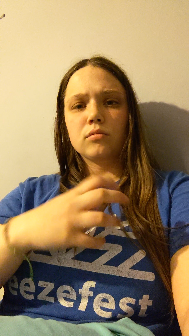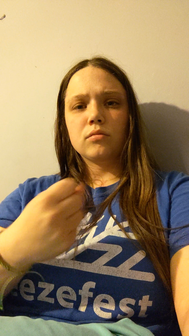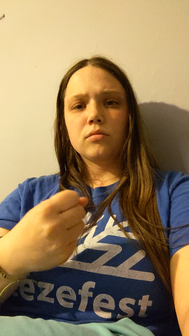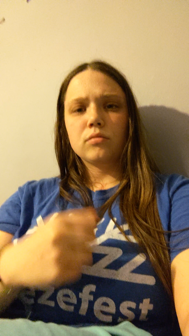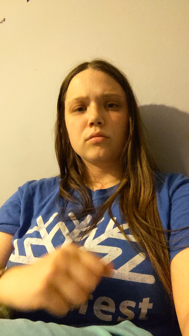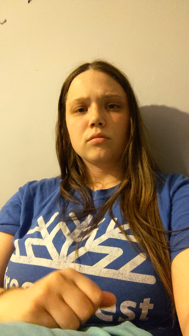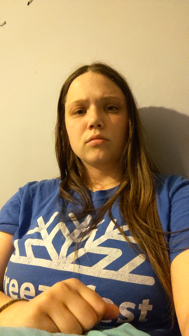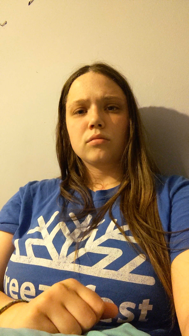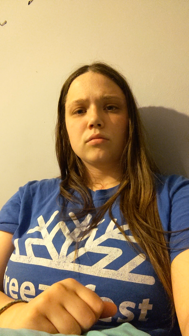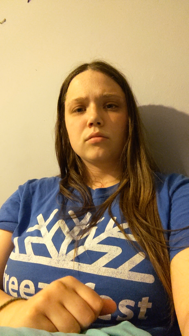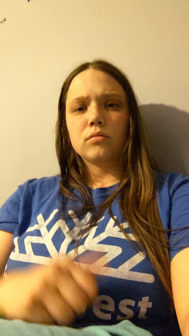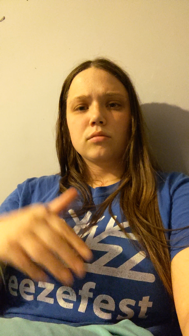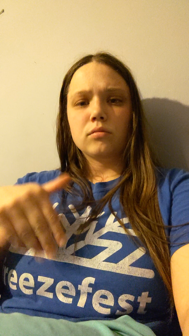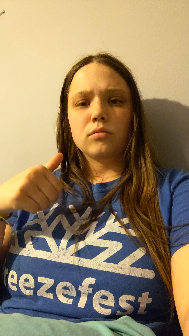pants